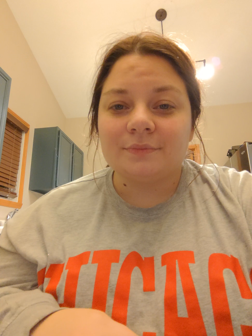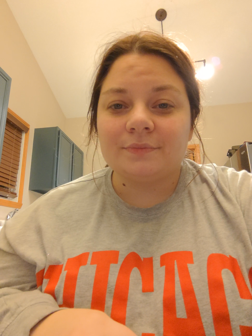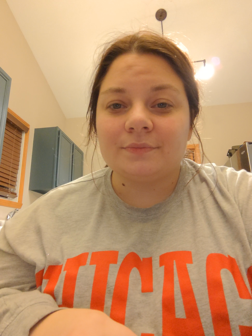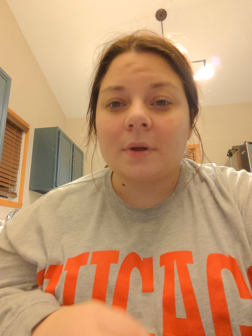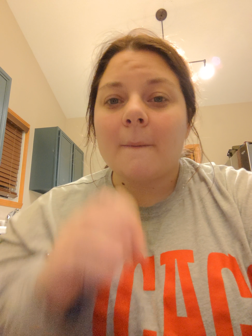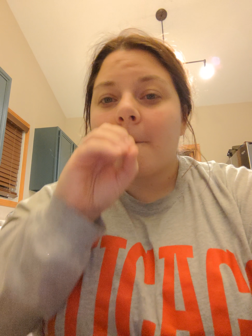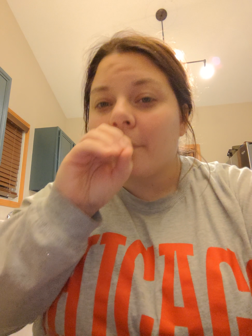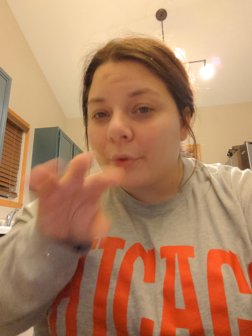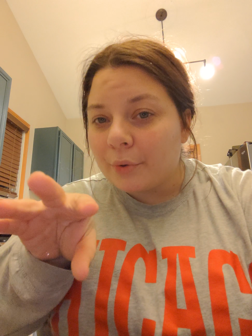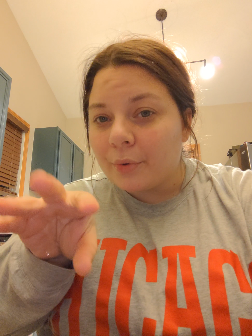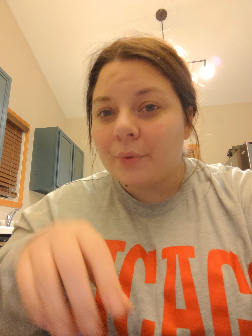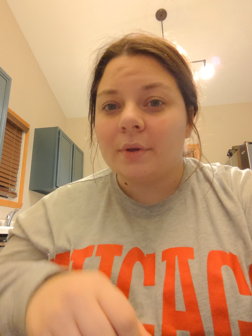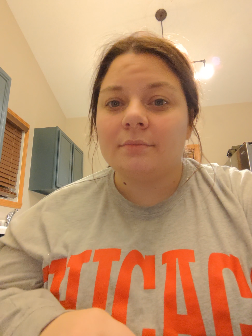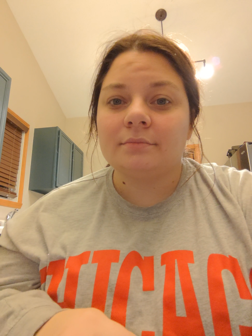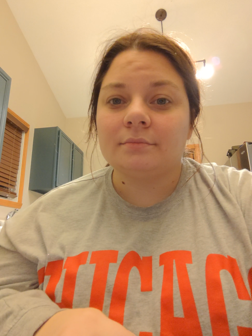blow